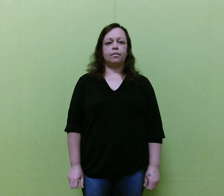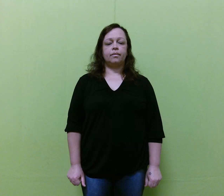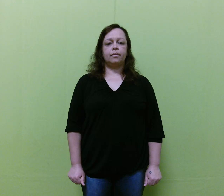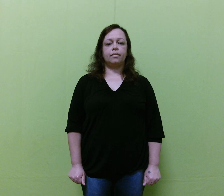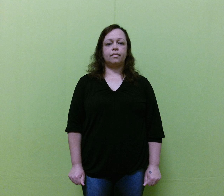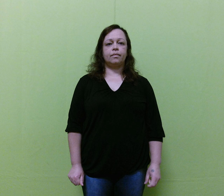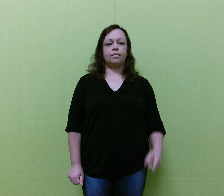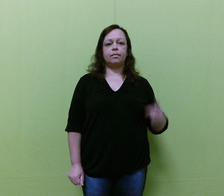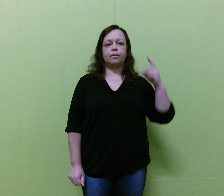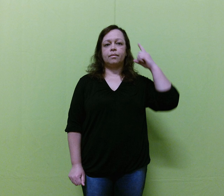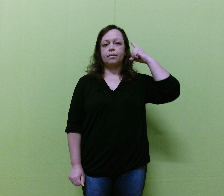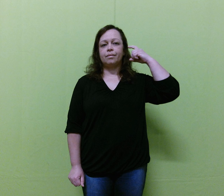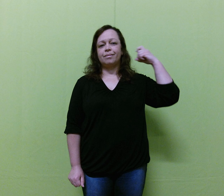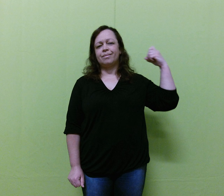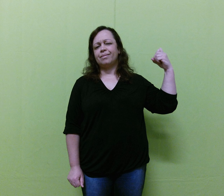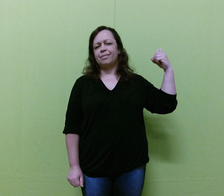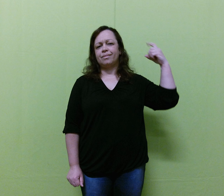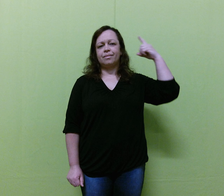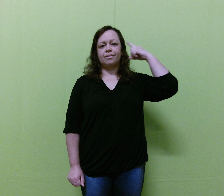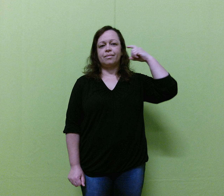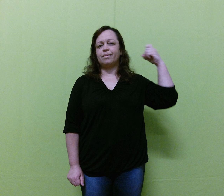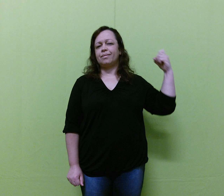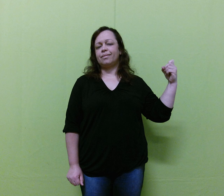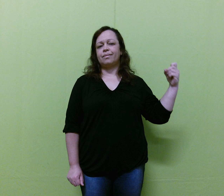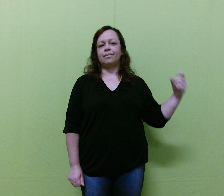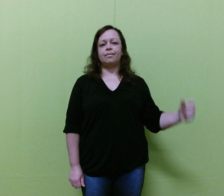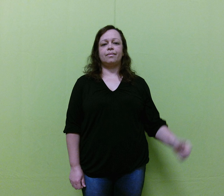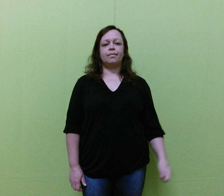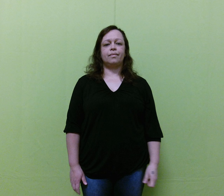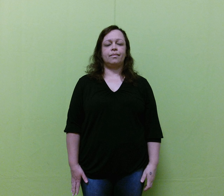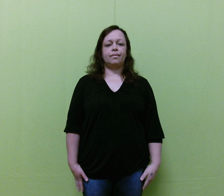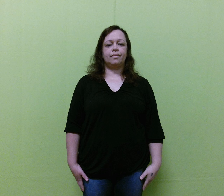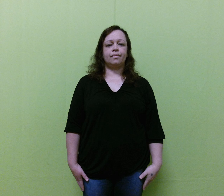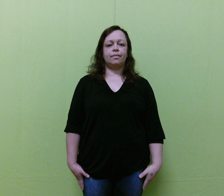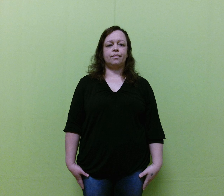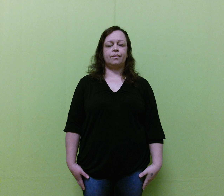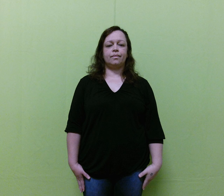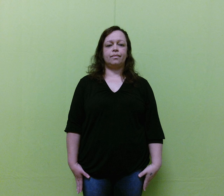barulho